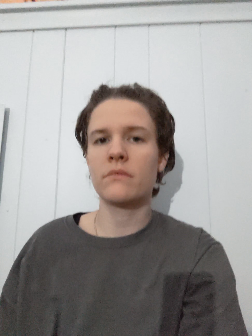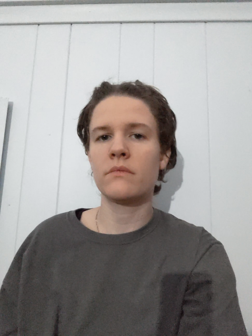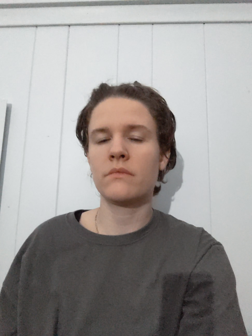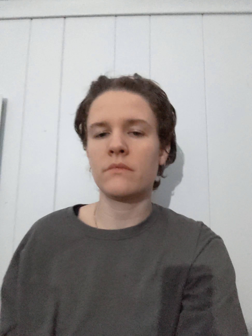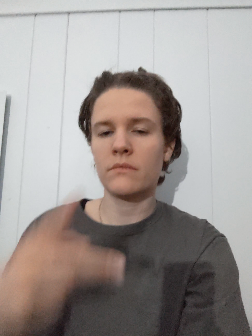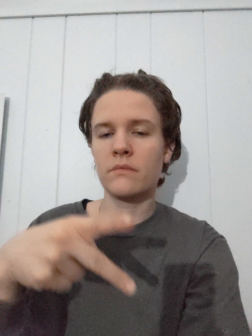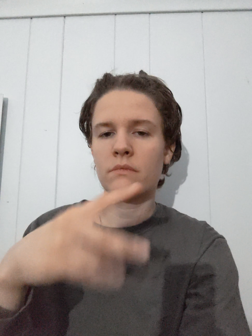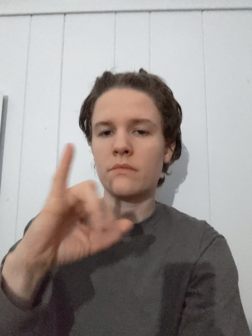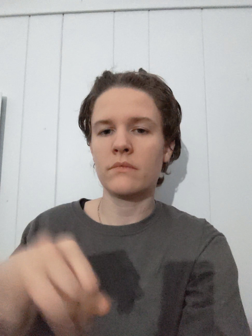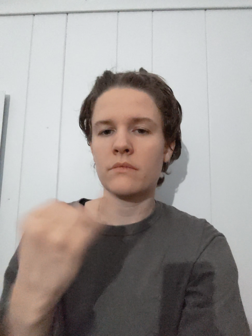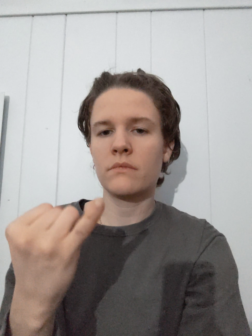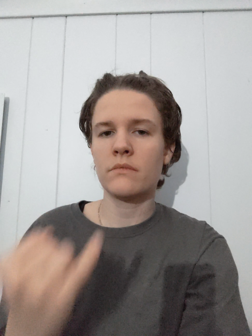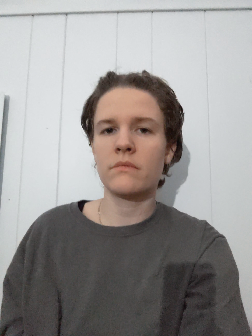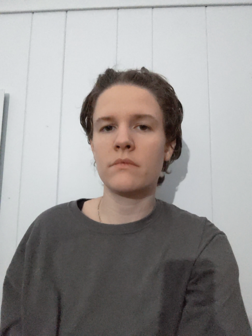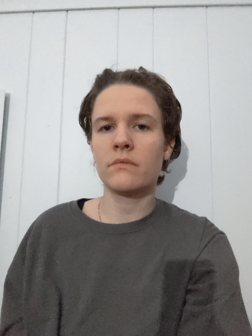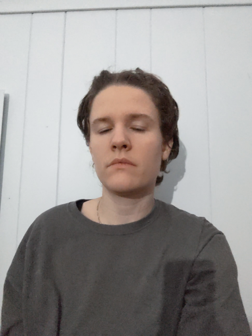pajamas